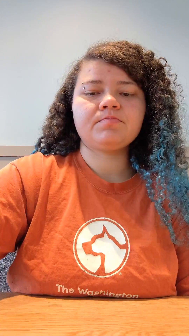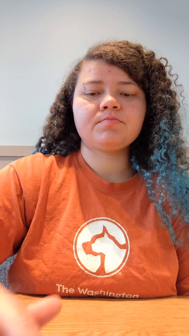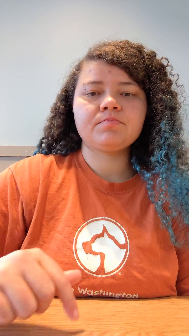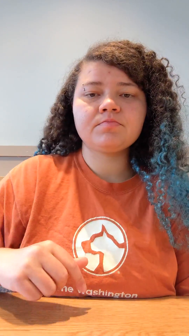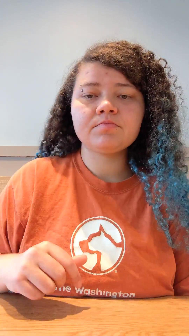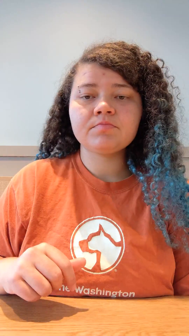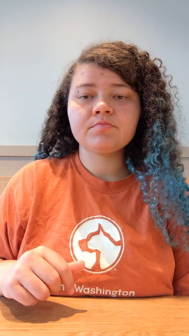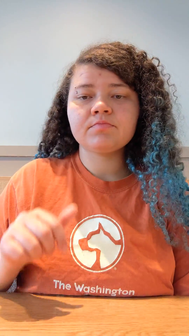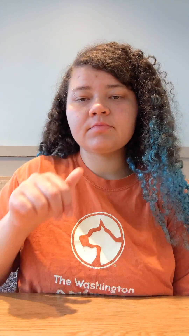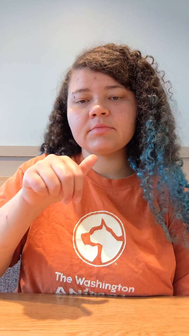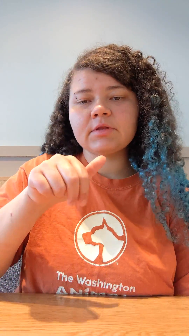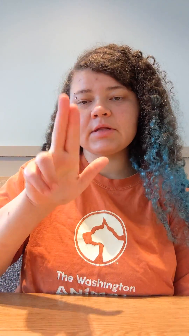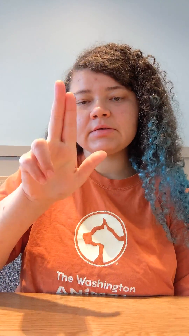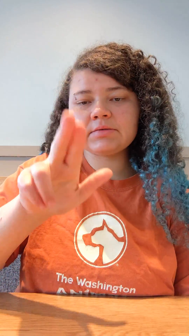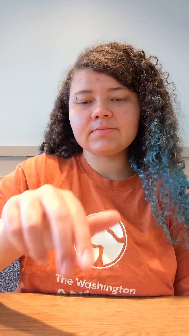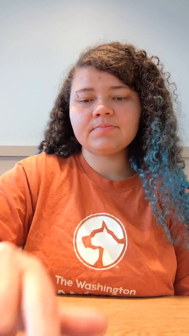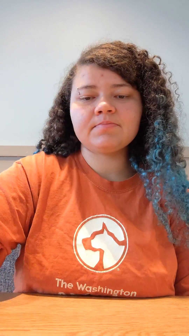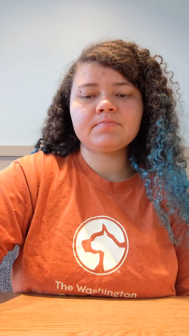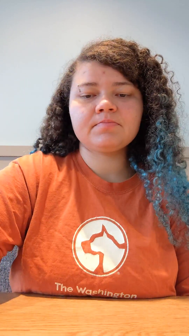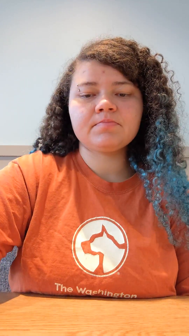lick